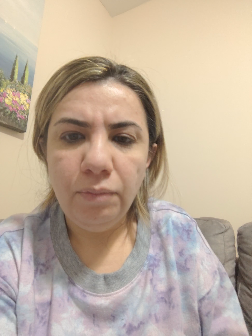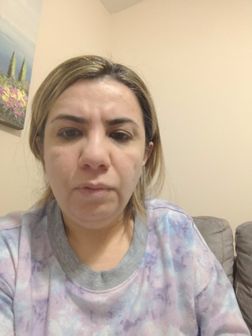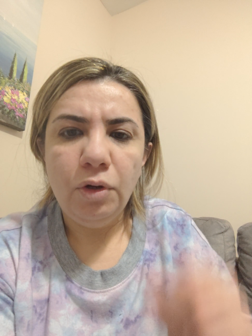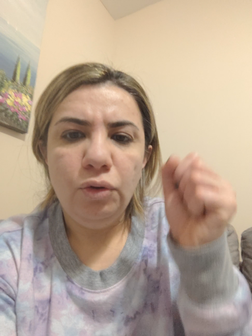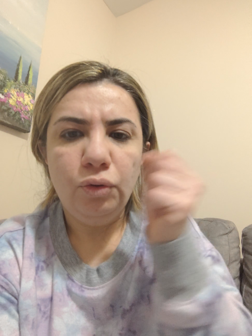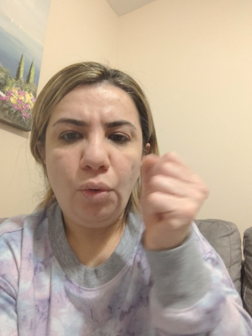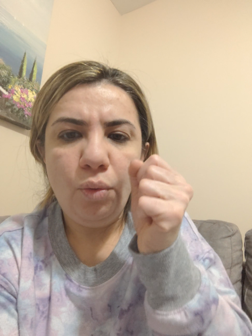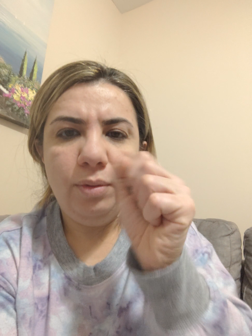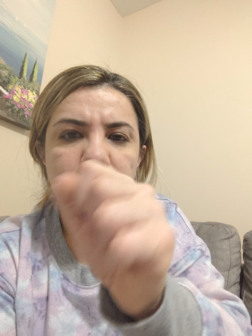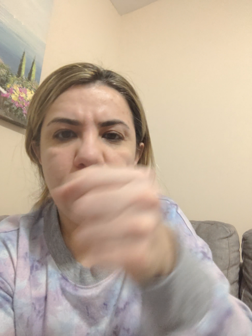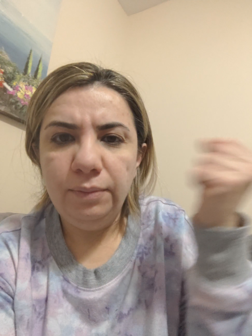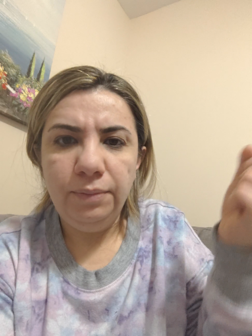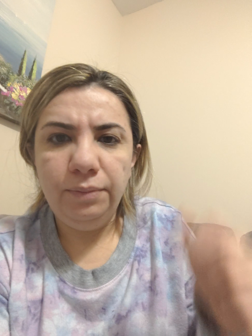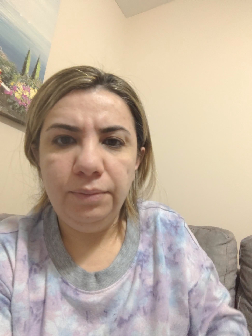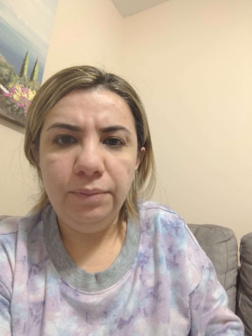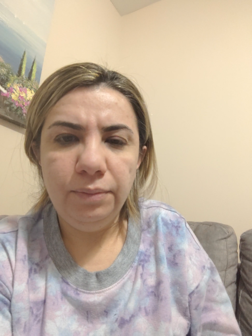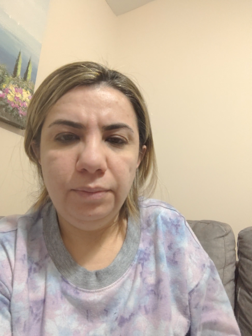refrigerator